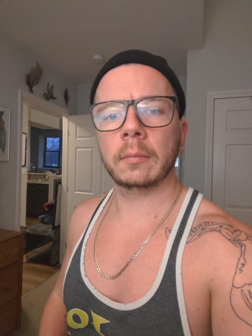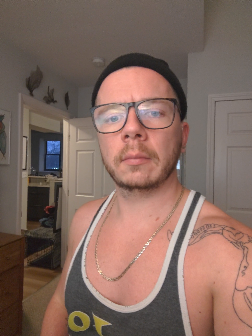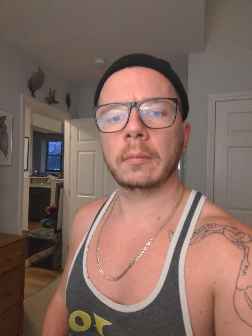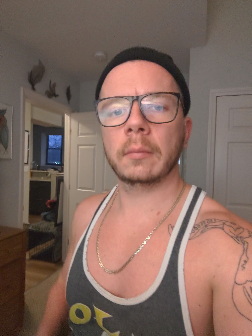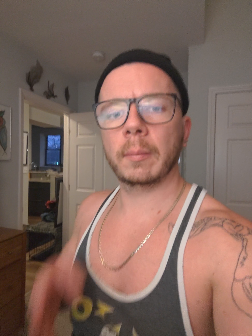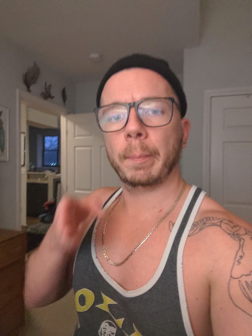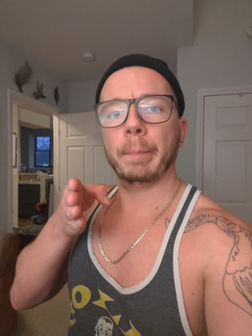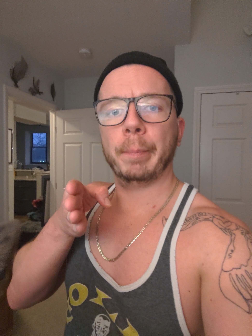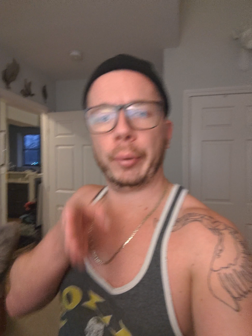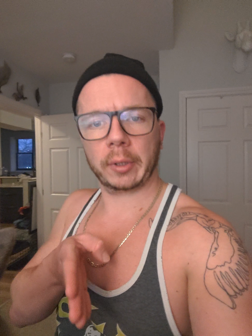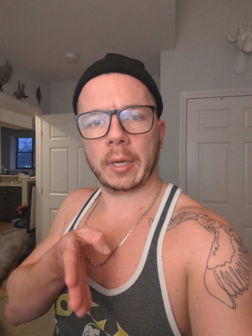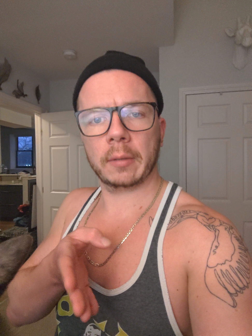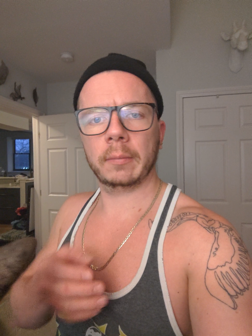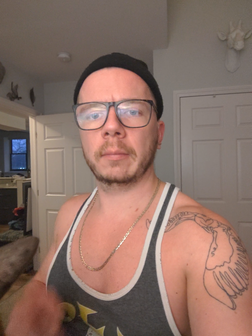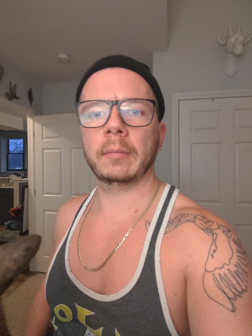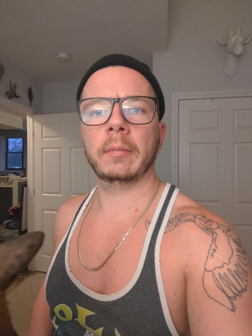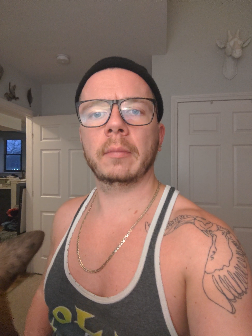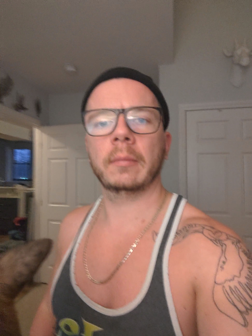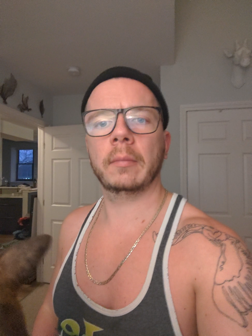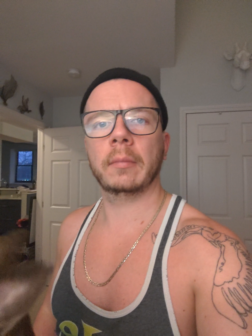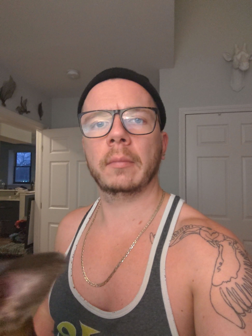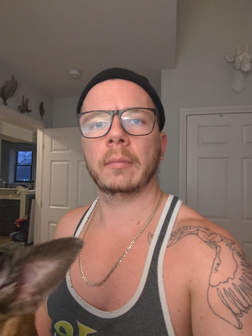person